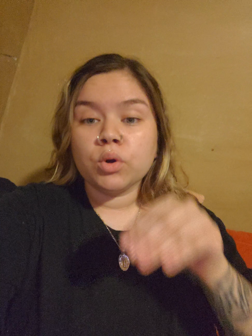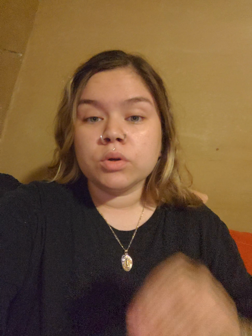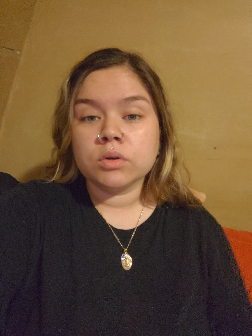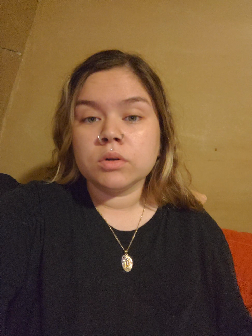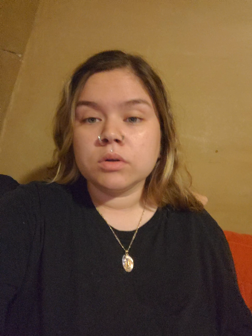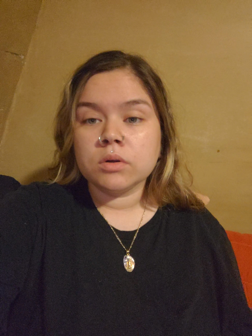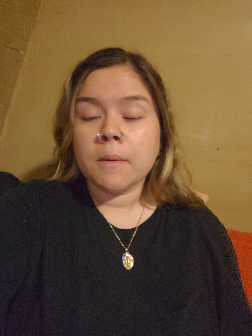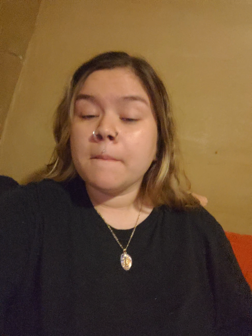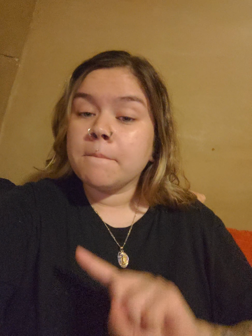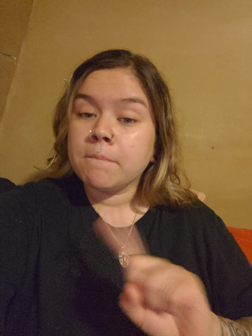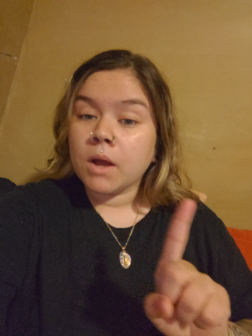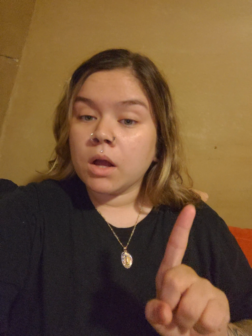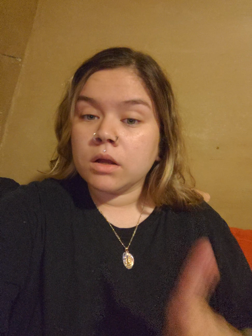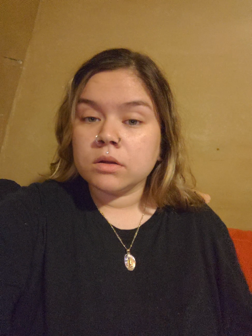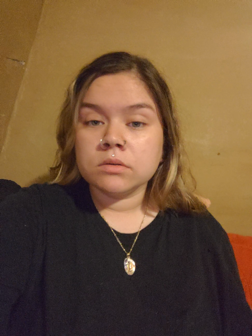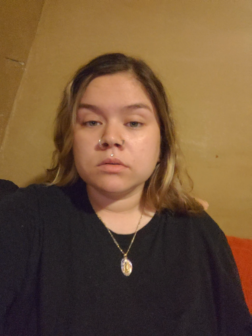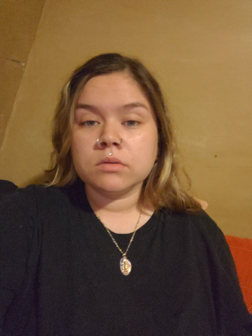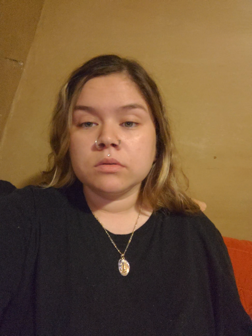but